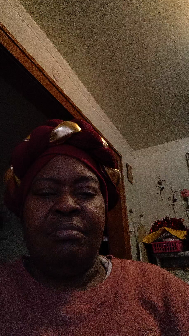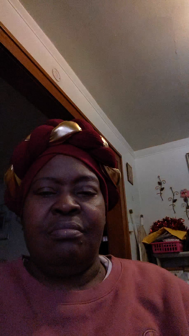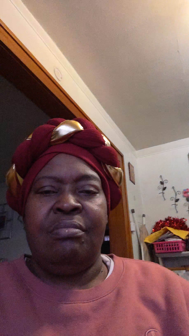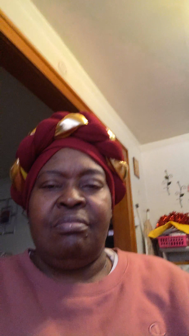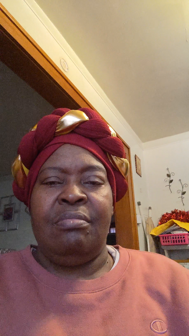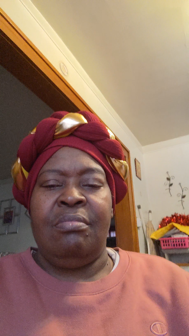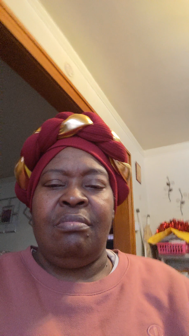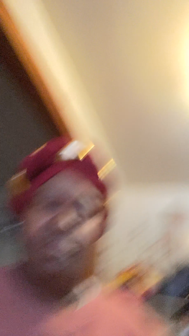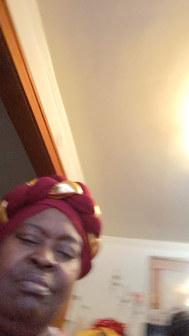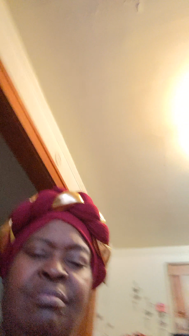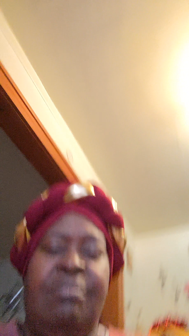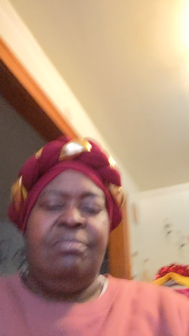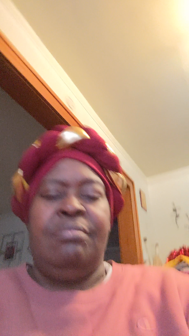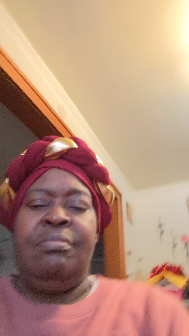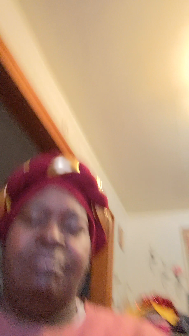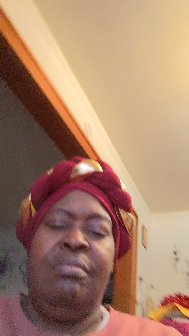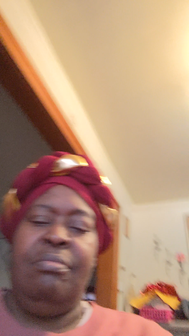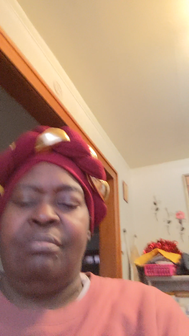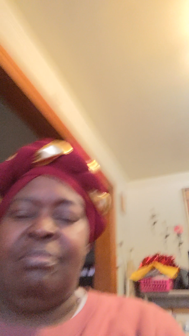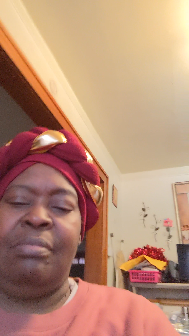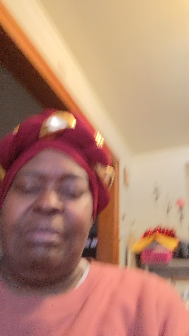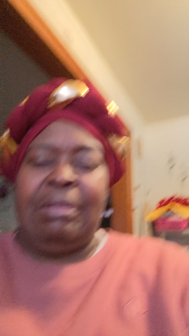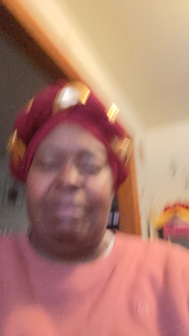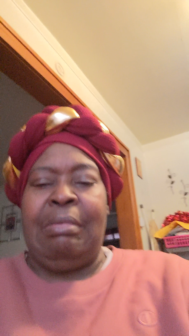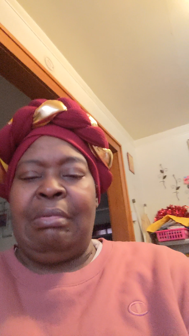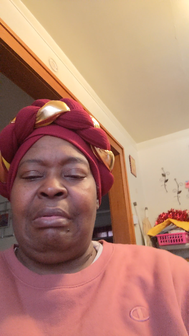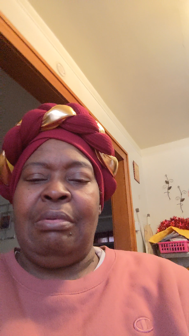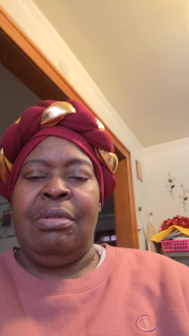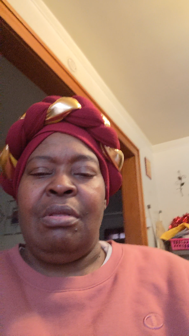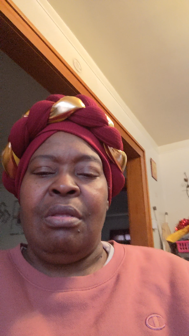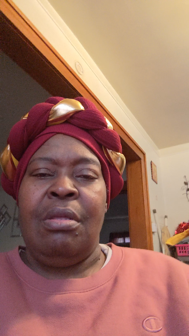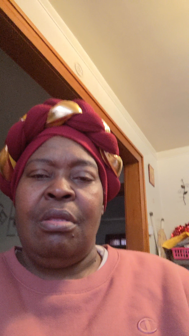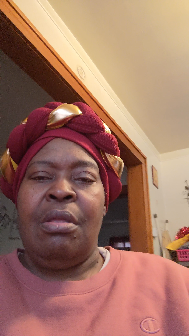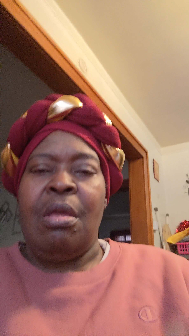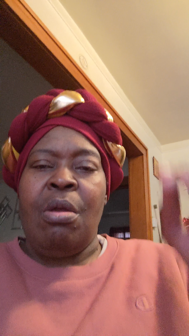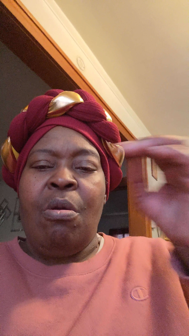more